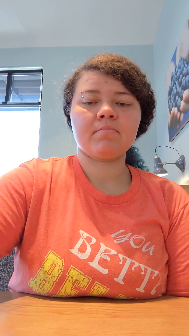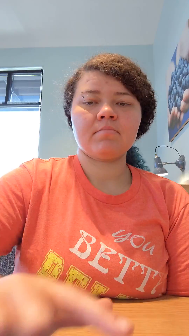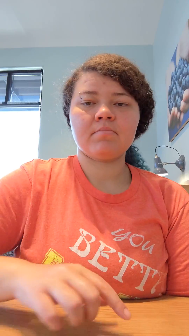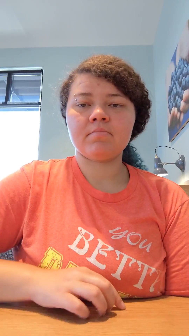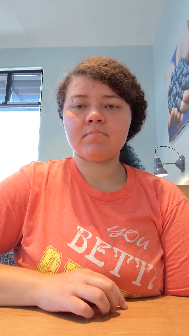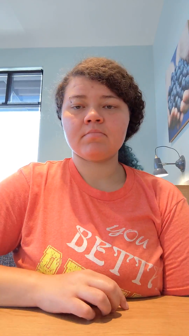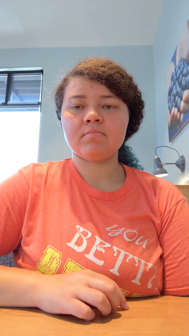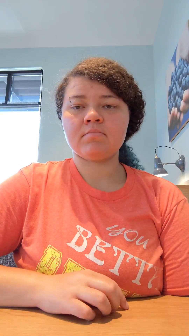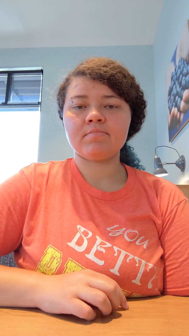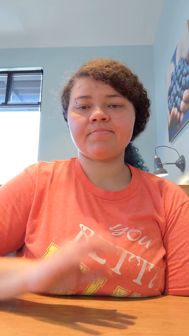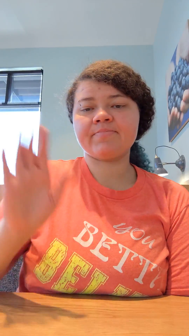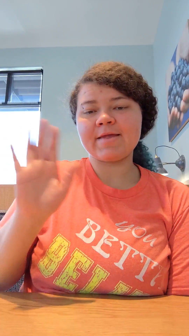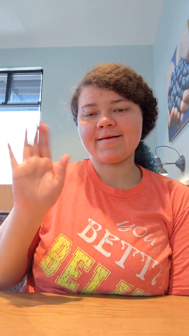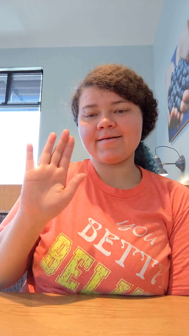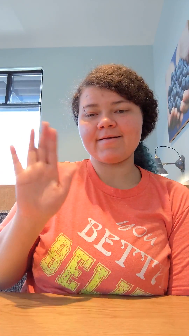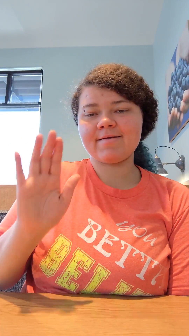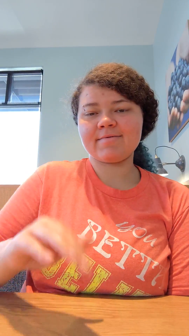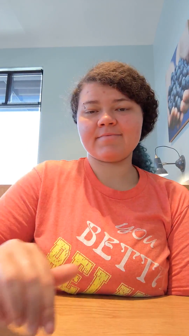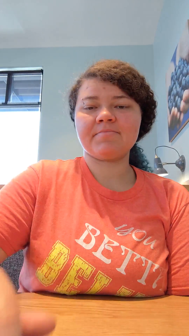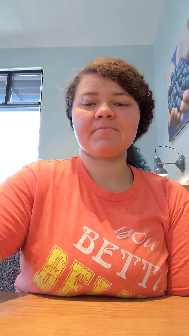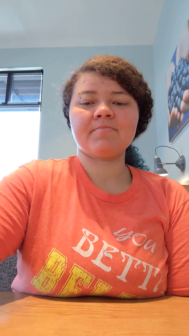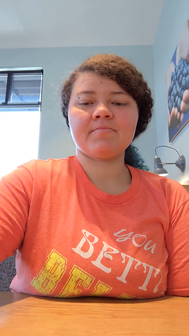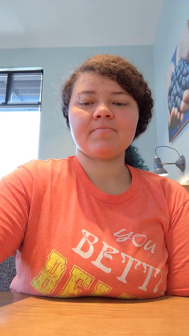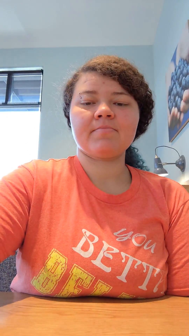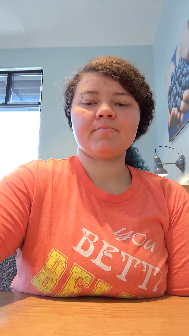hi